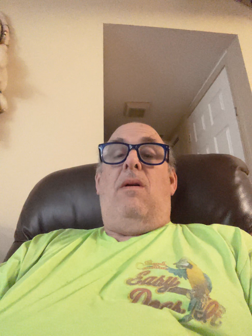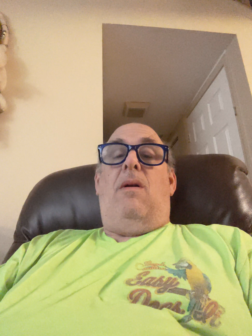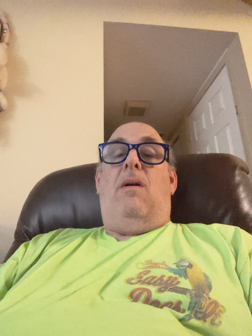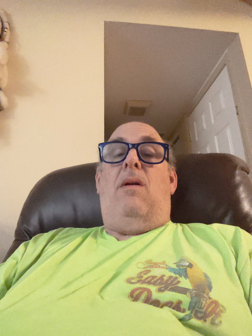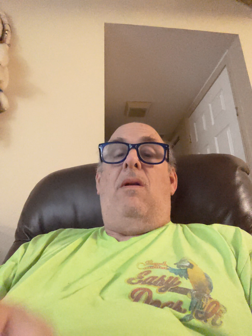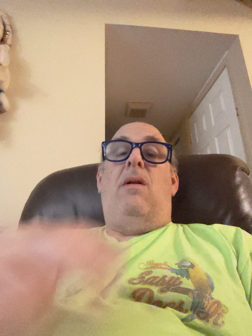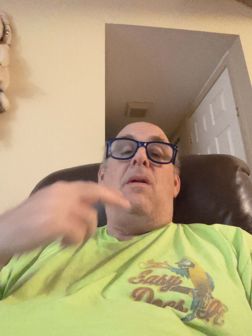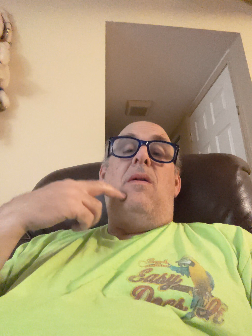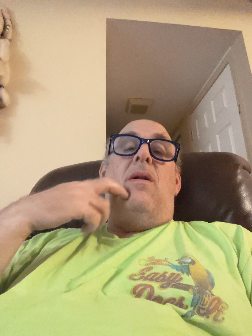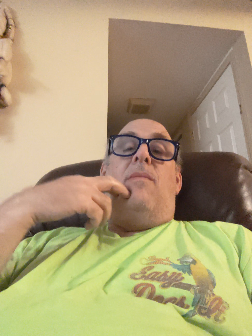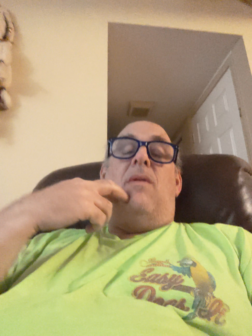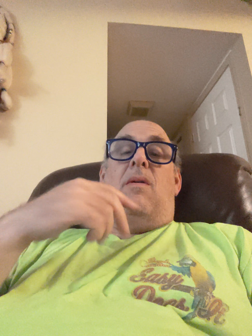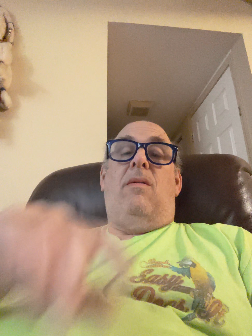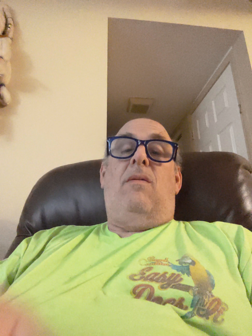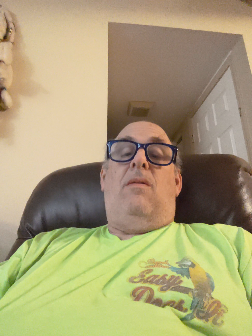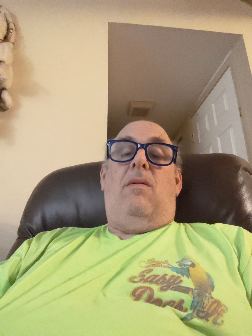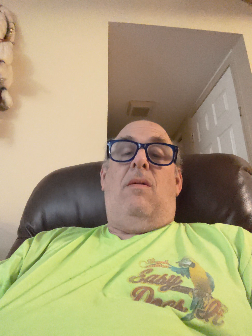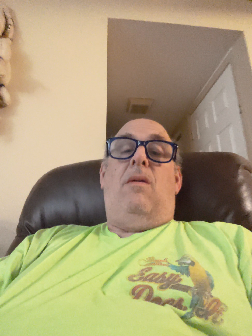gum